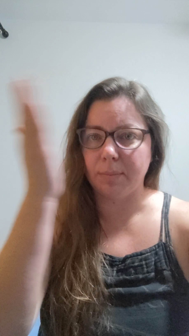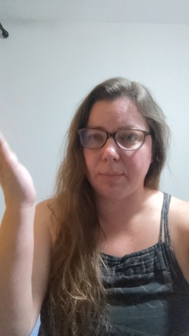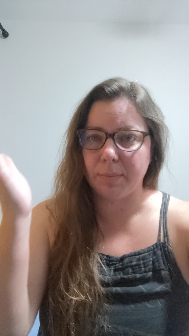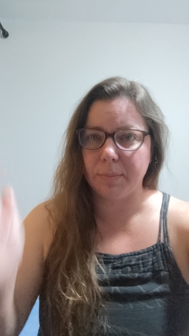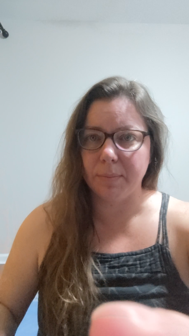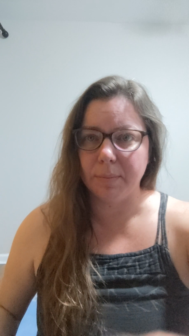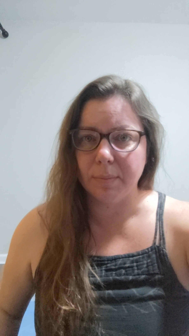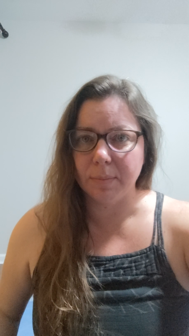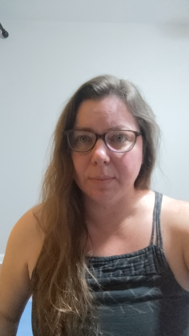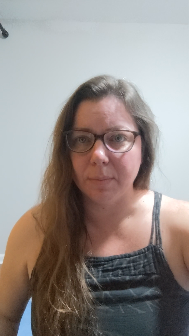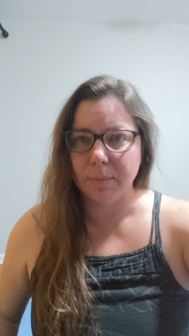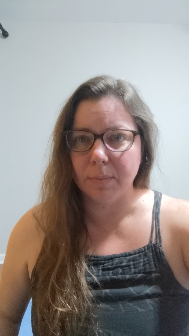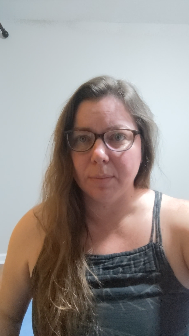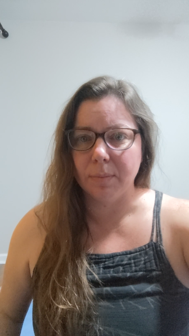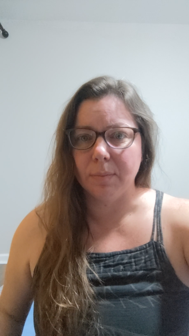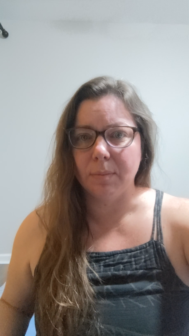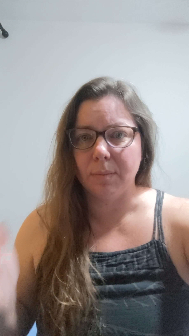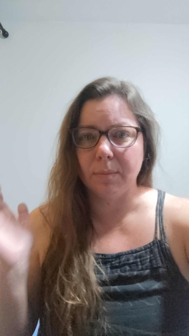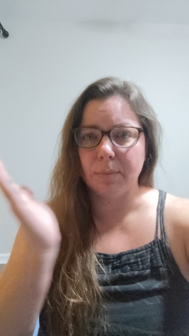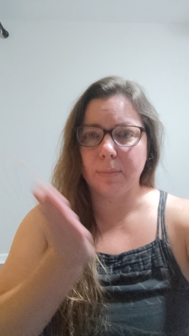bring